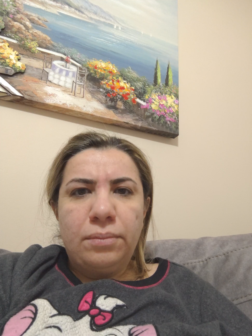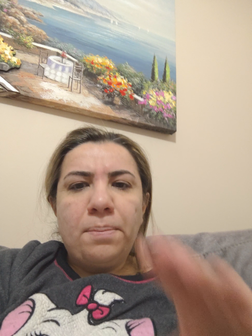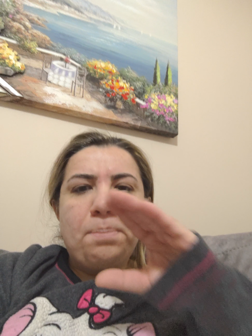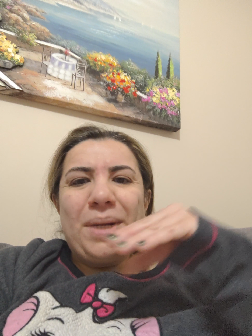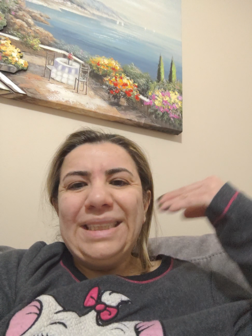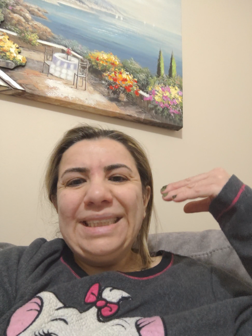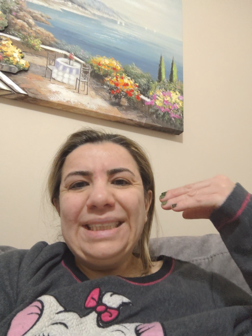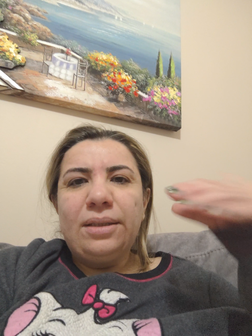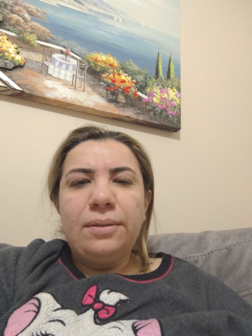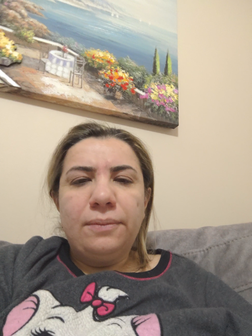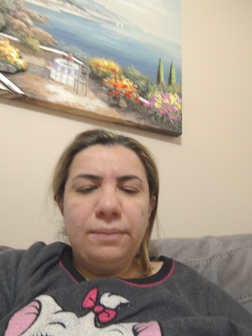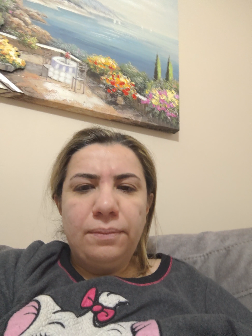smile